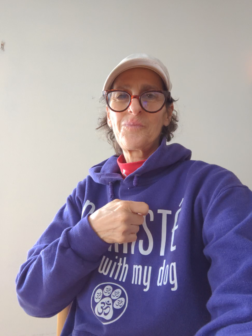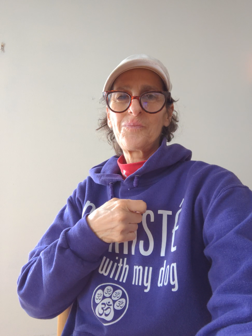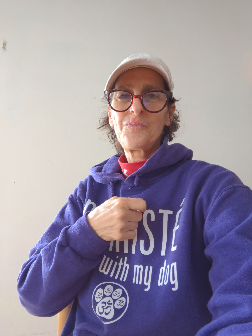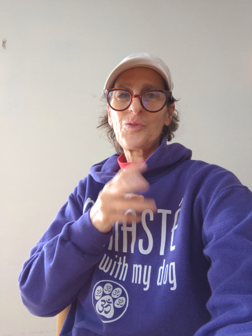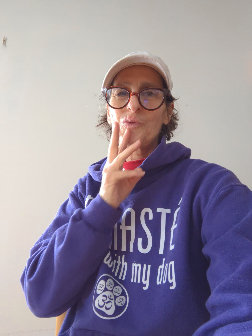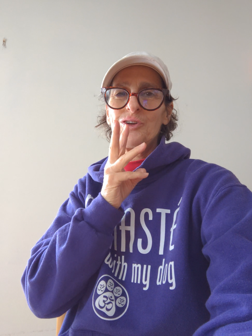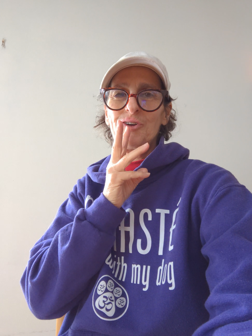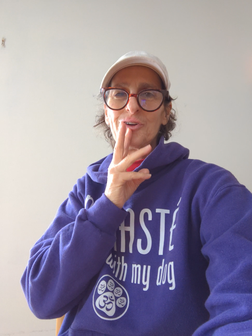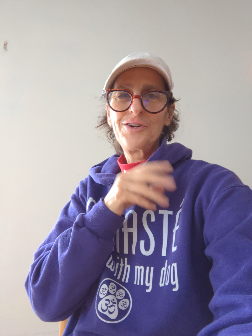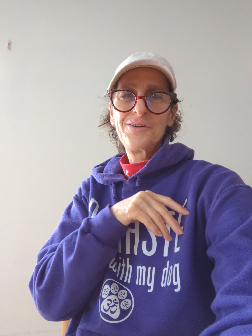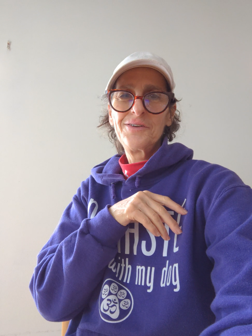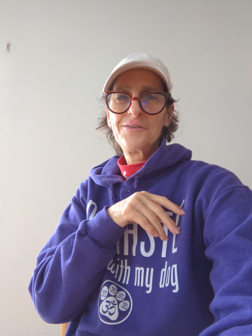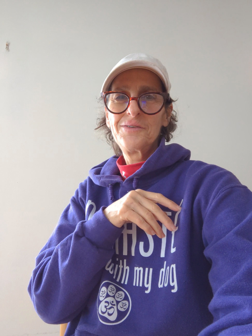water